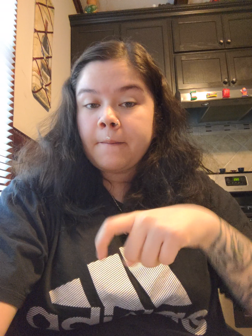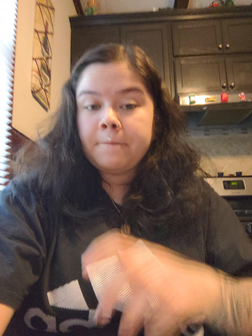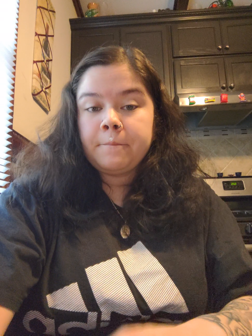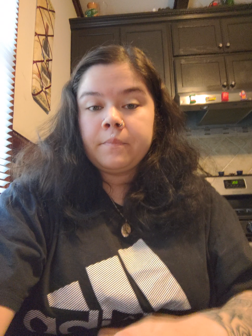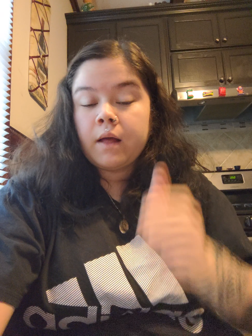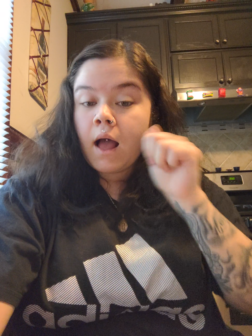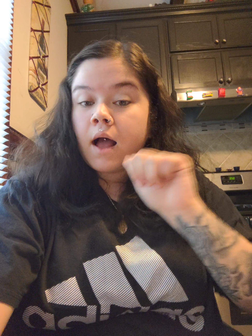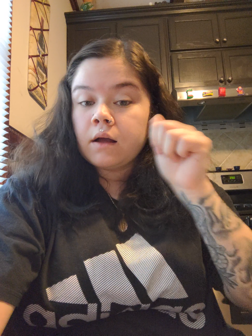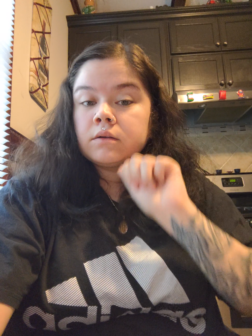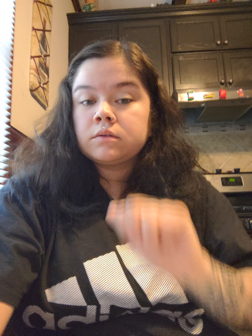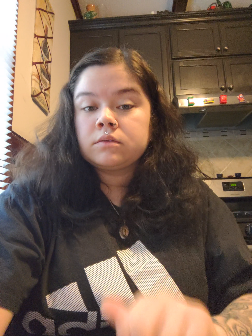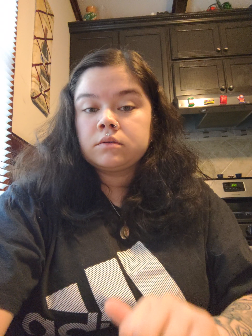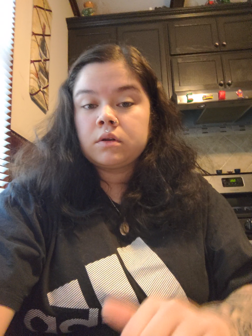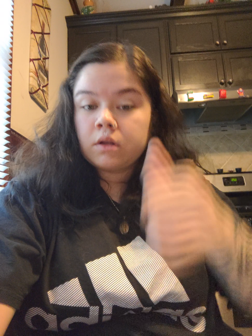aunt